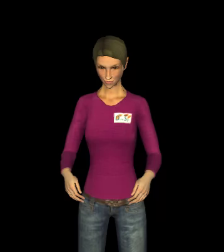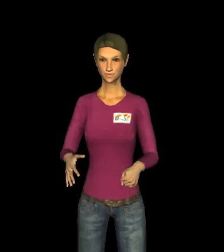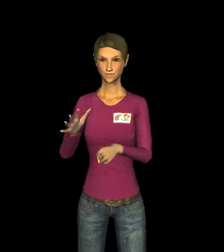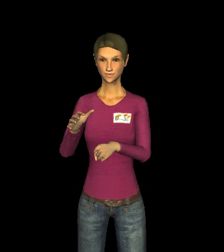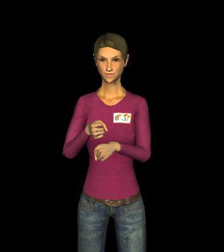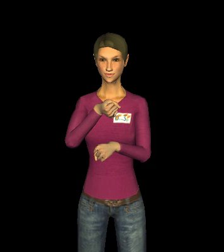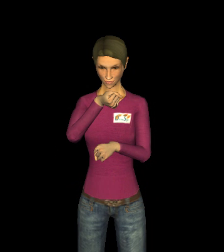يربح